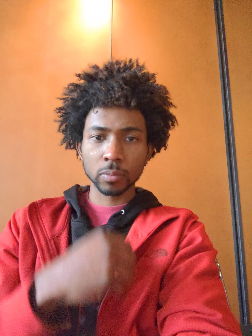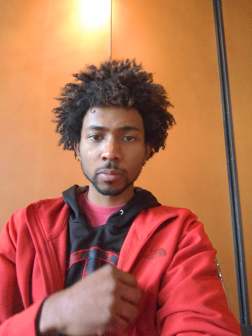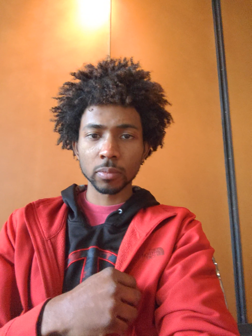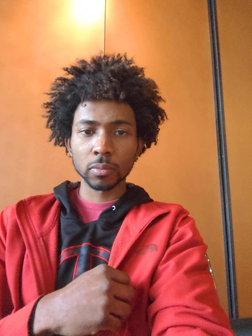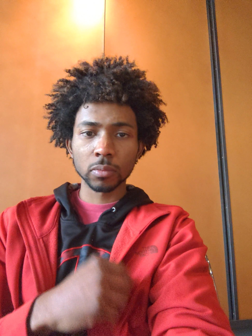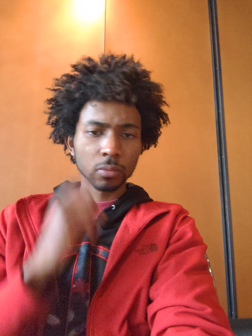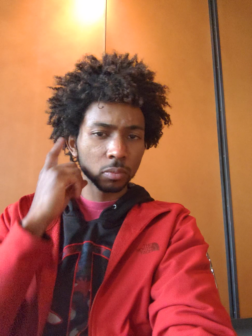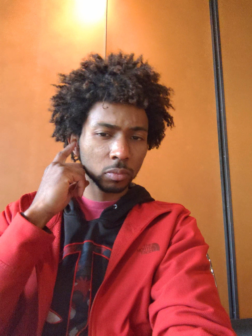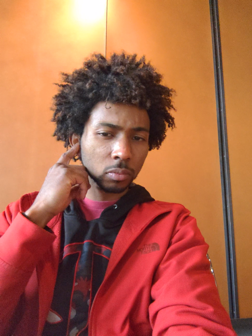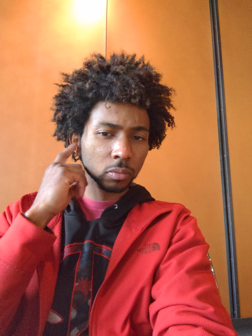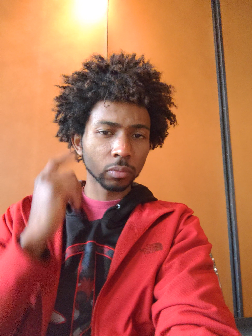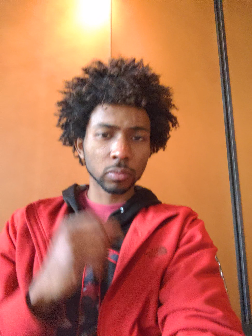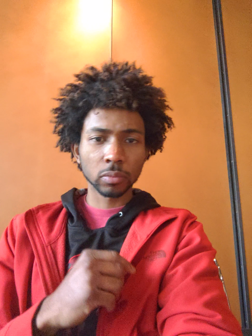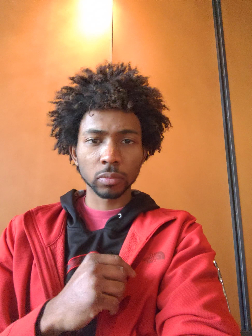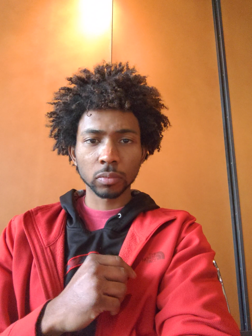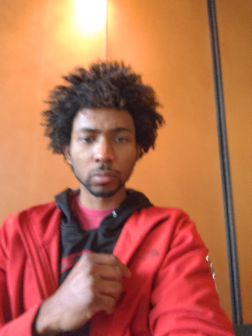hear